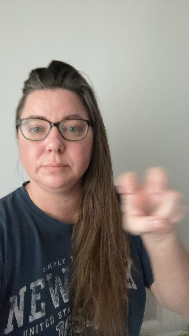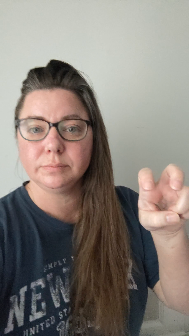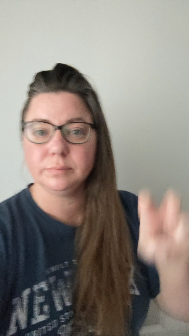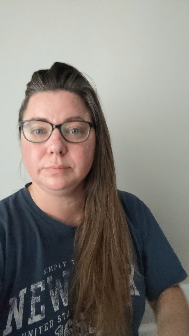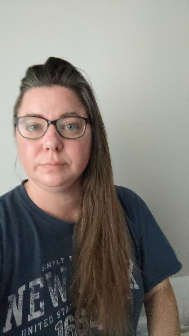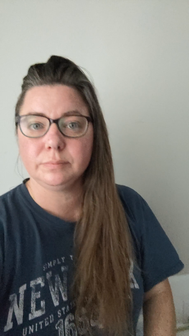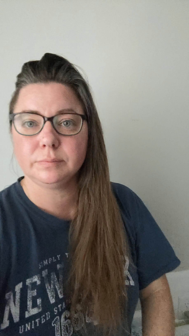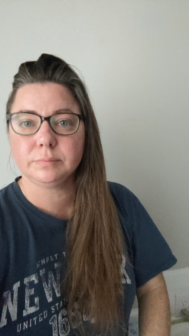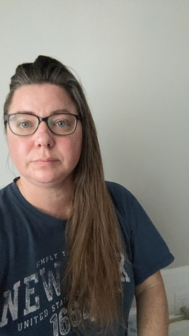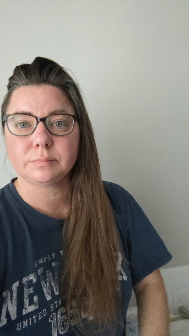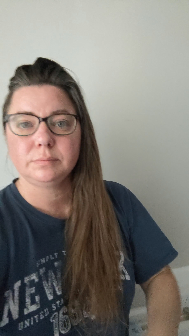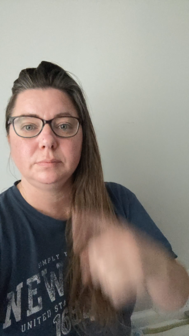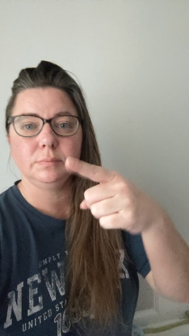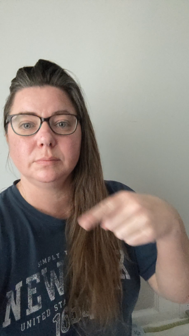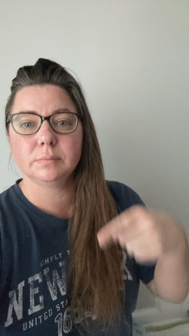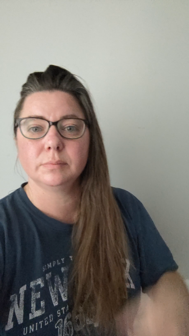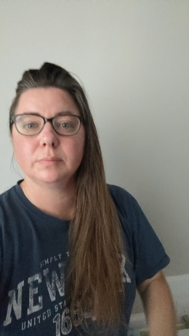cut